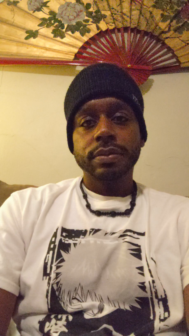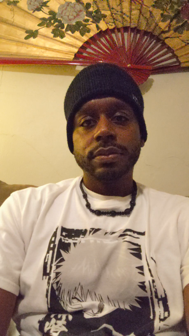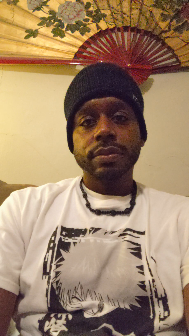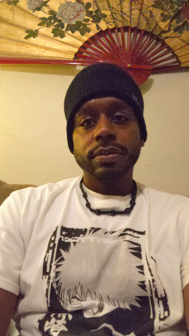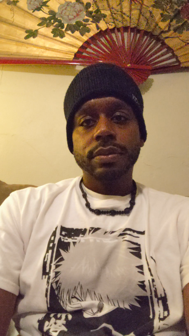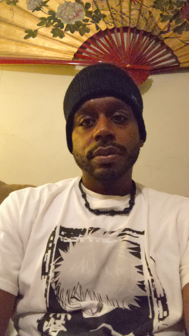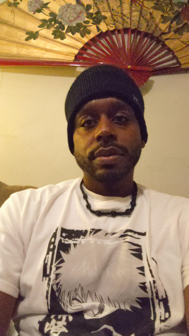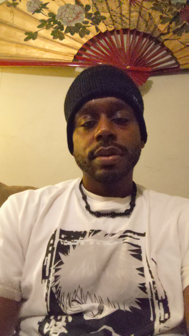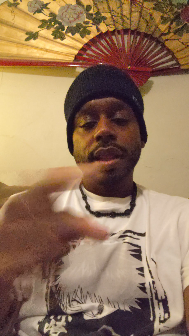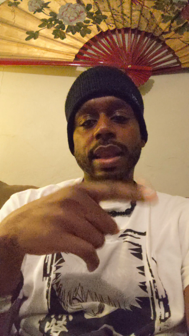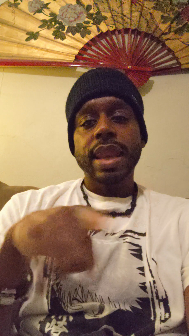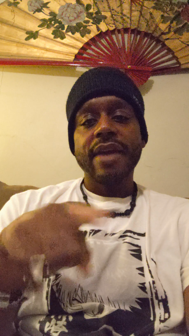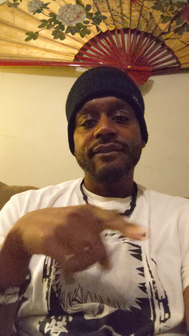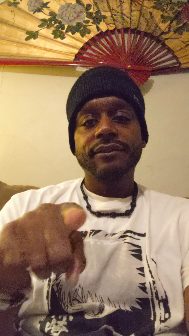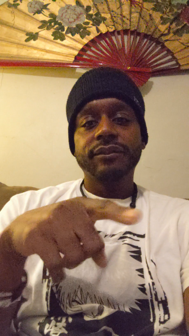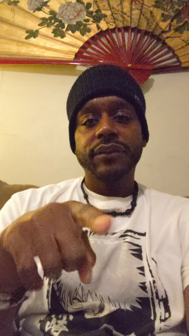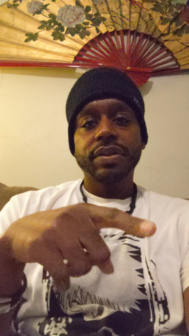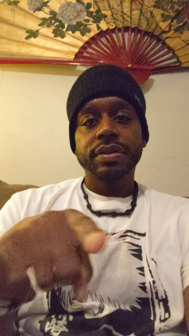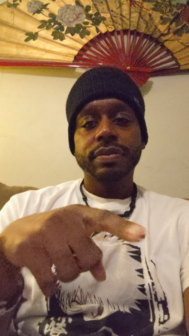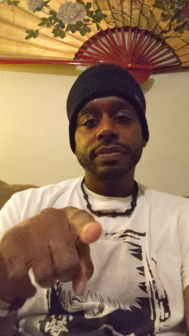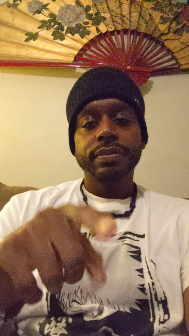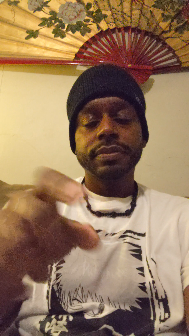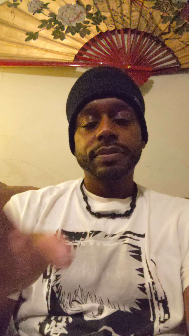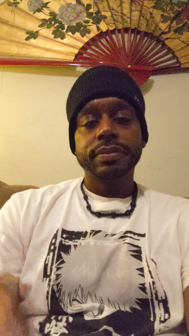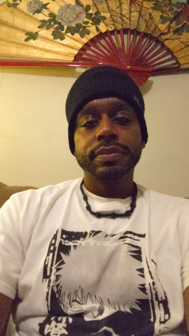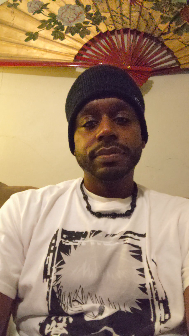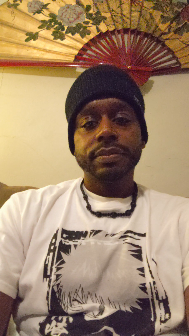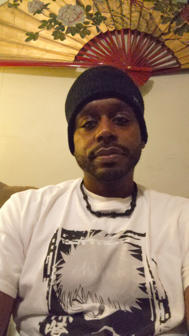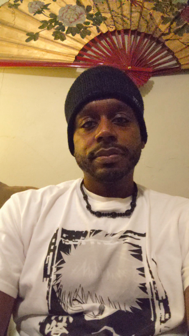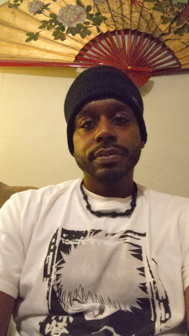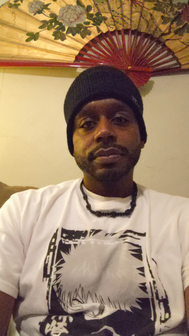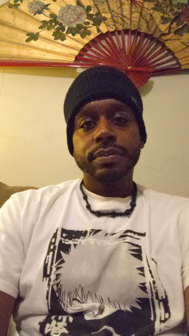knife